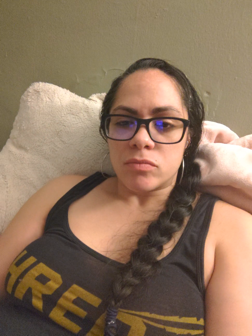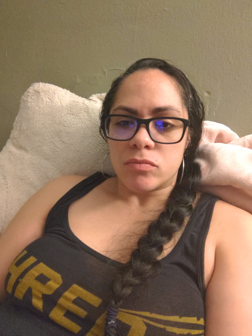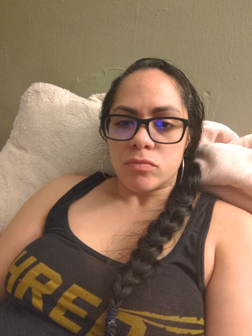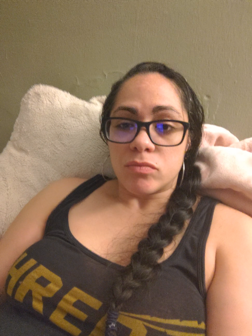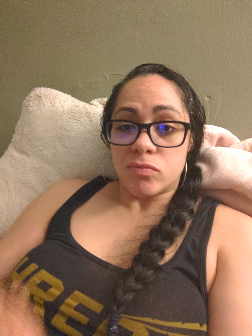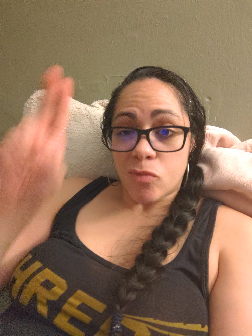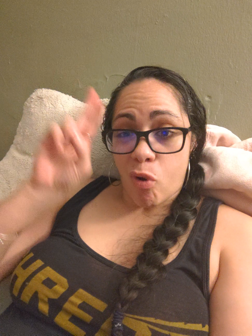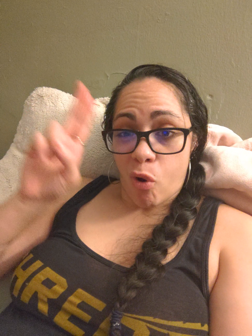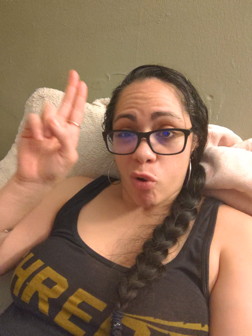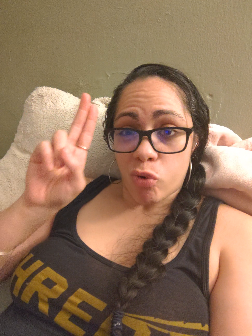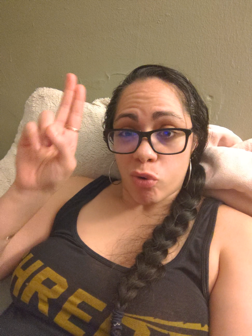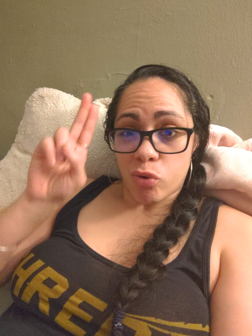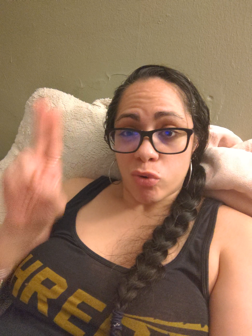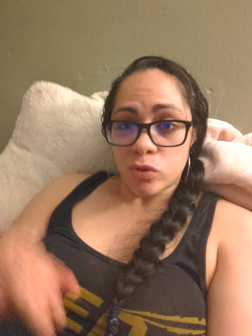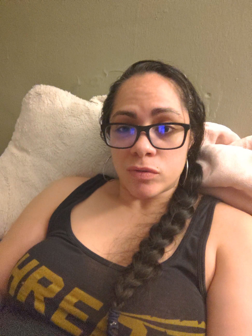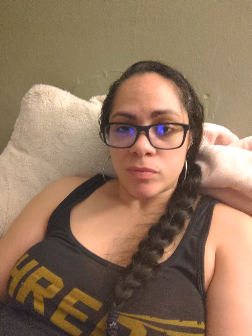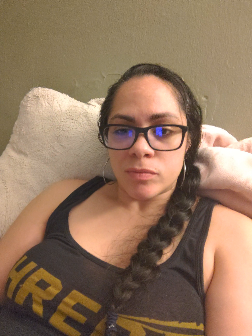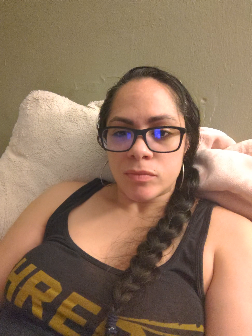uncle